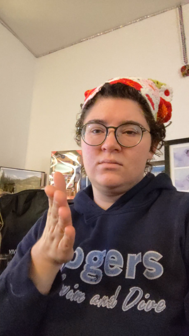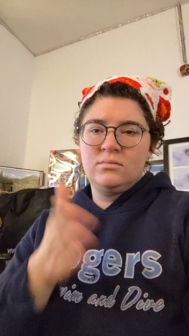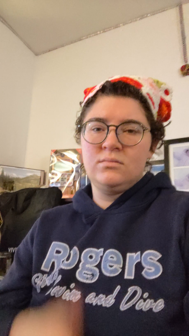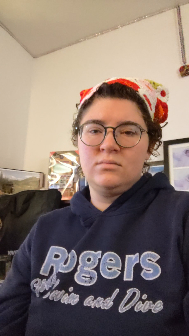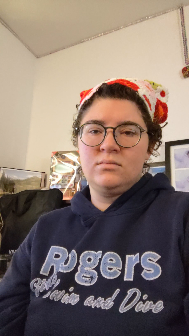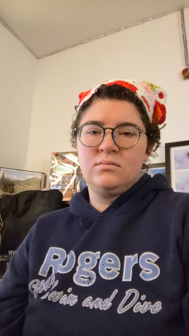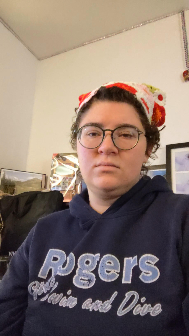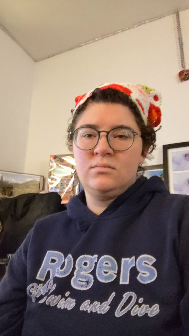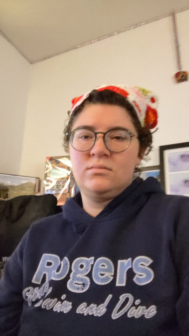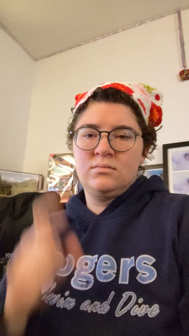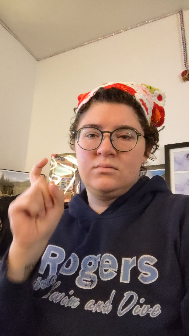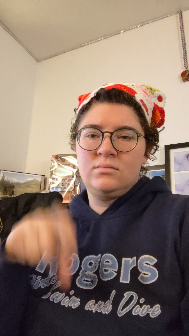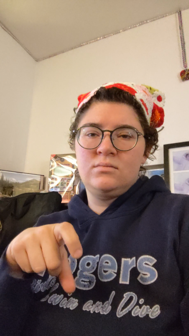must